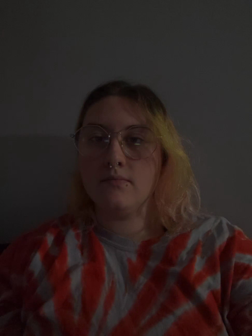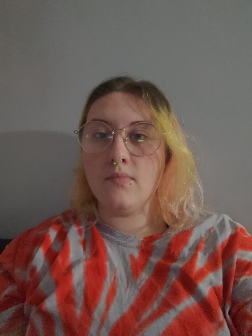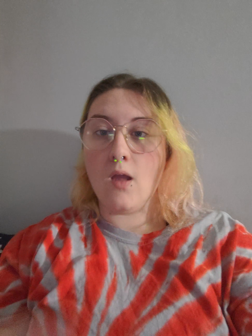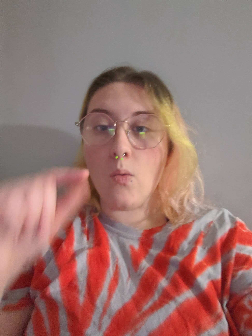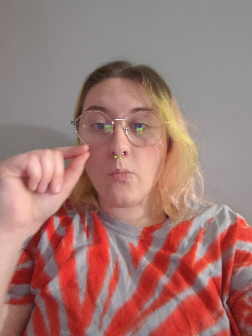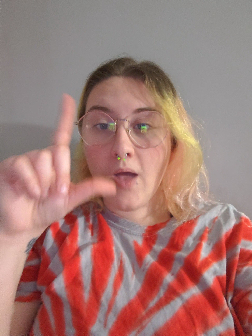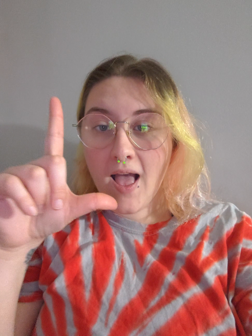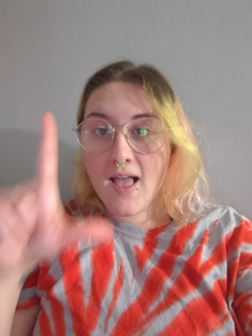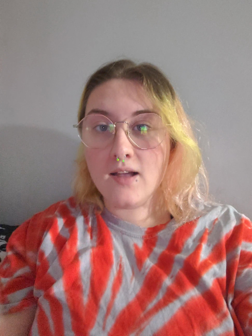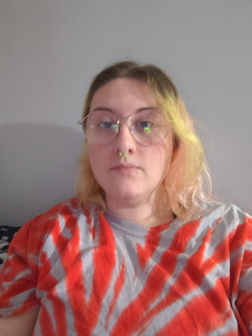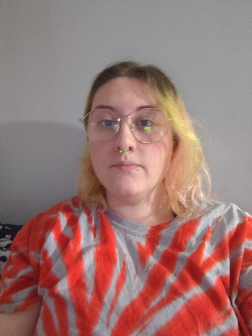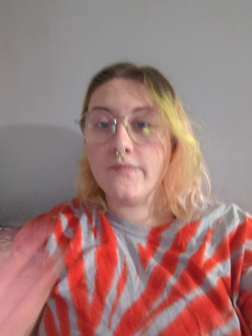wake